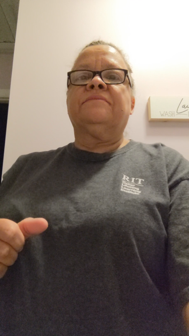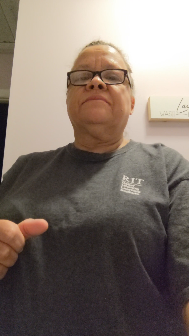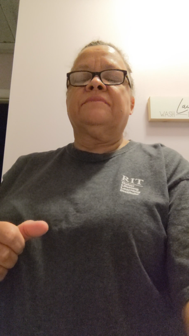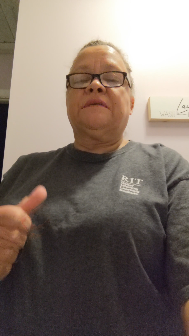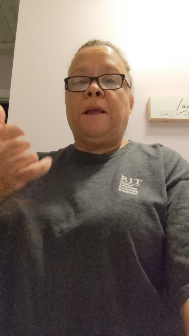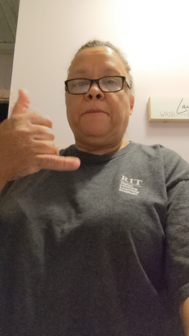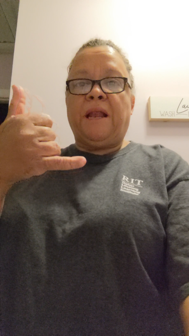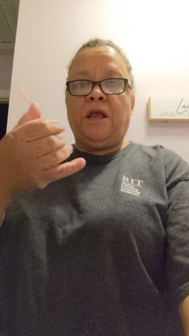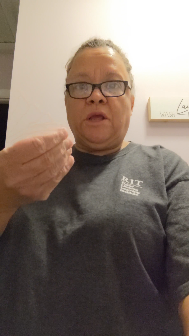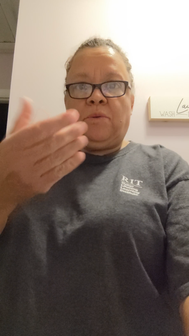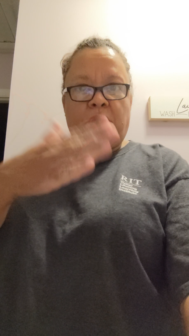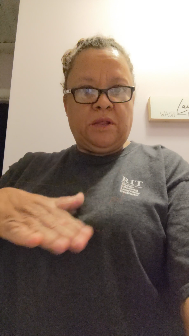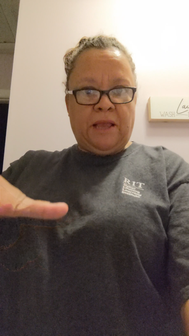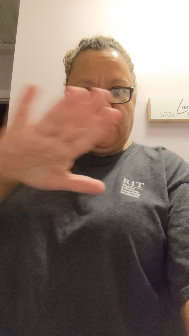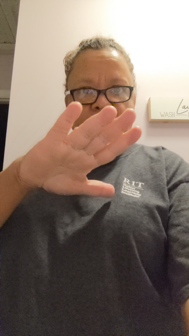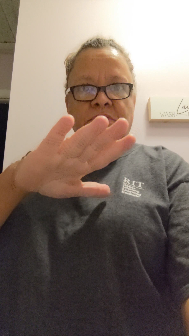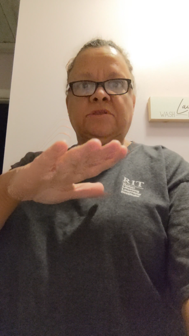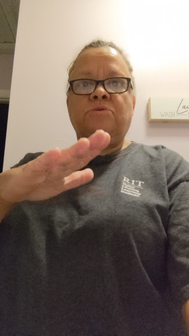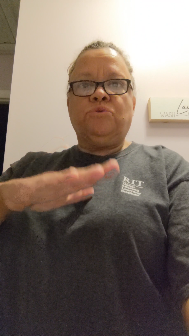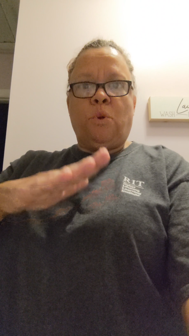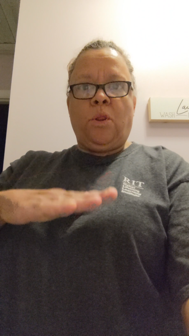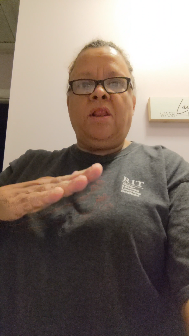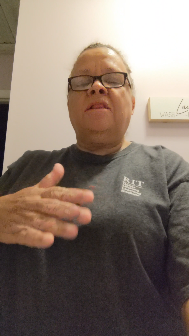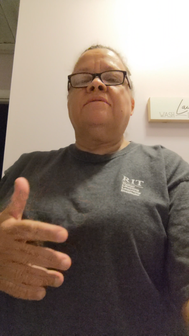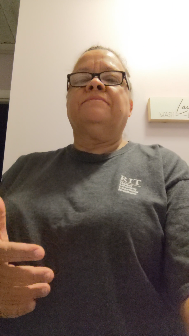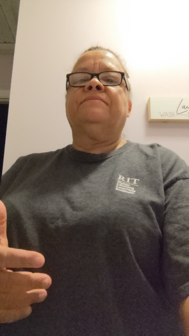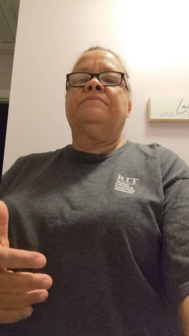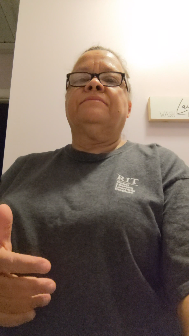playground